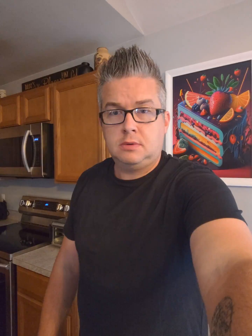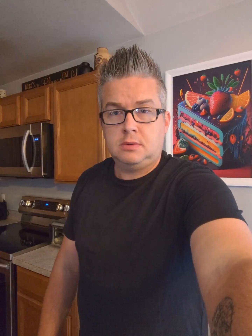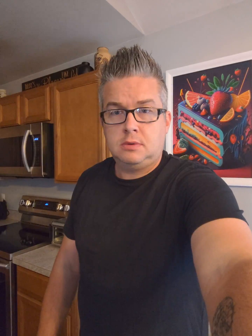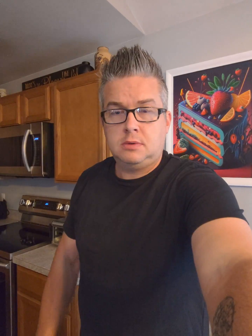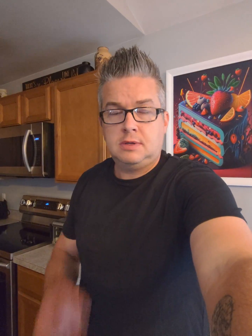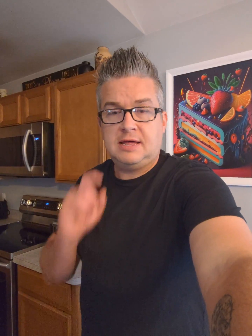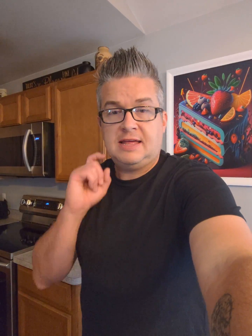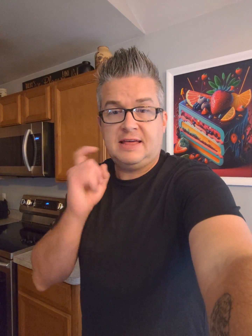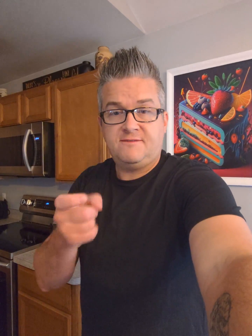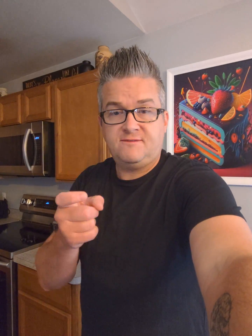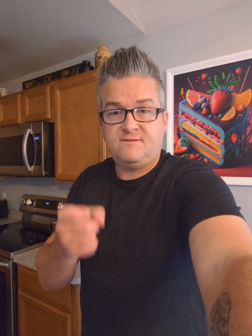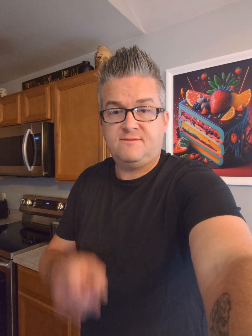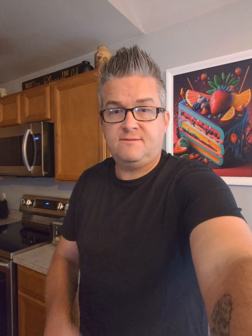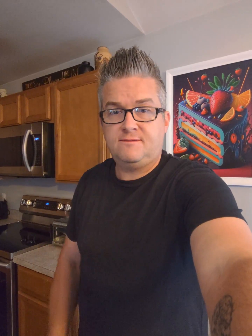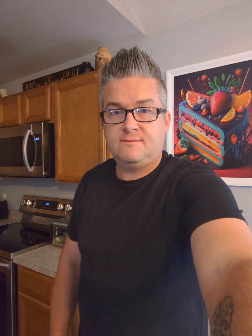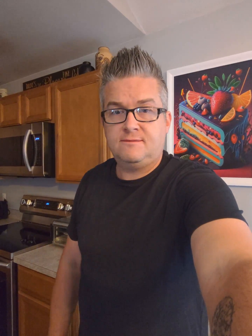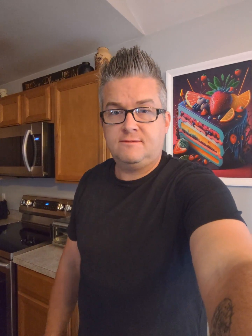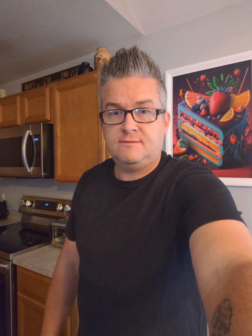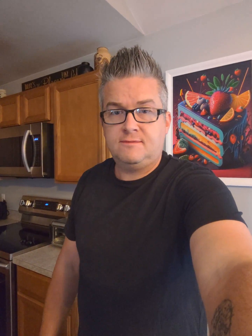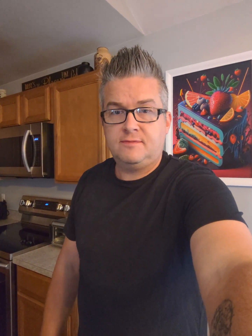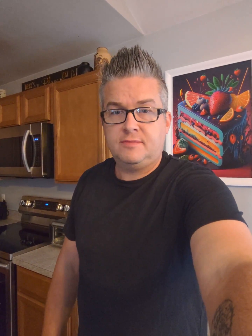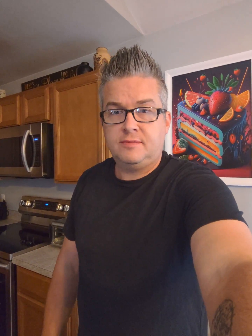present